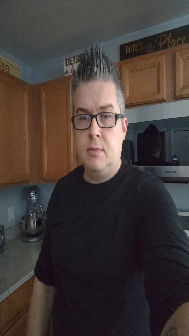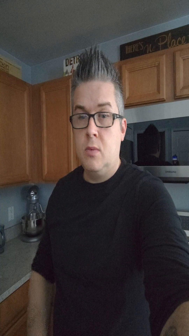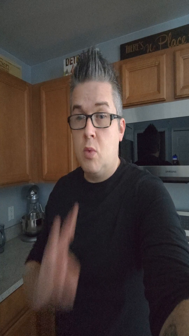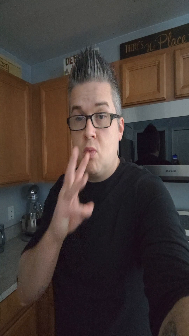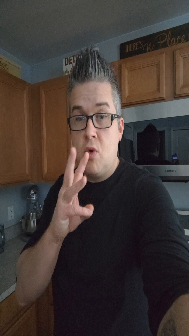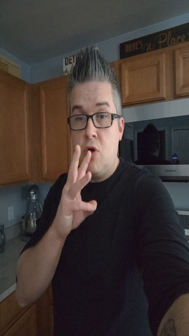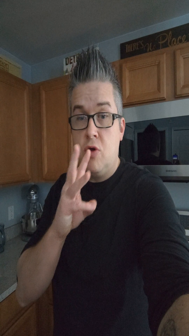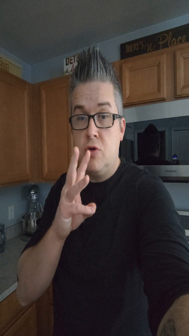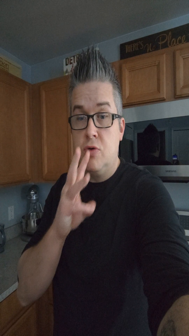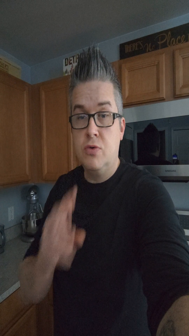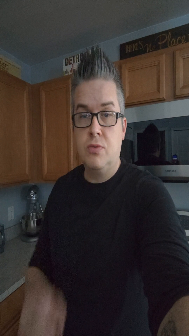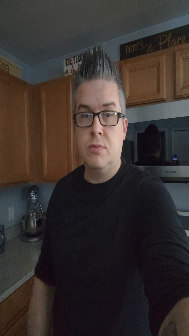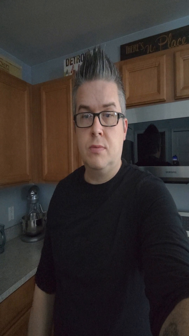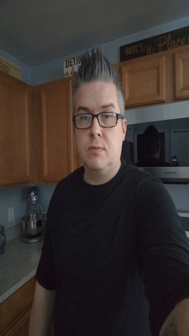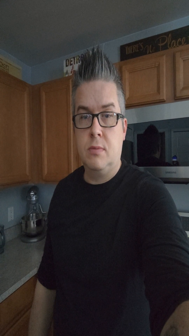water